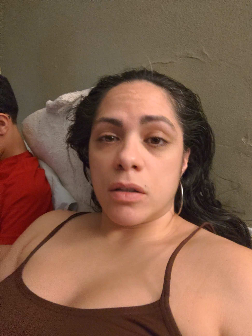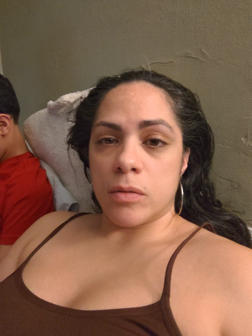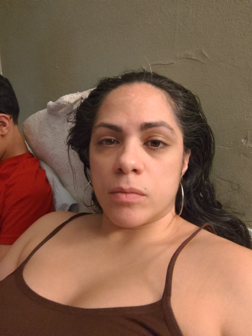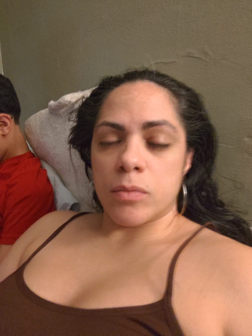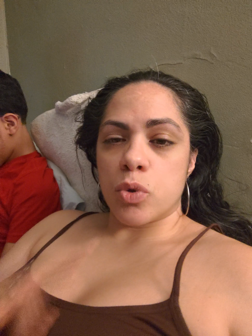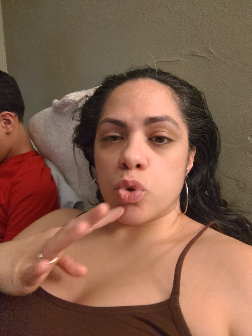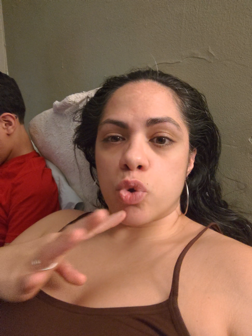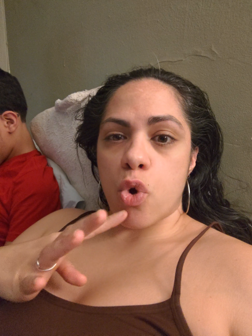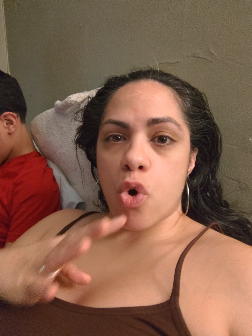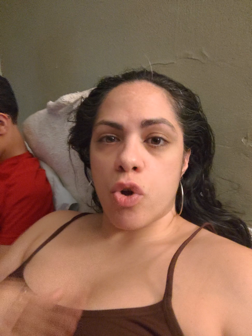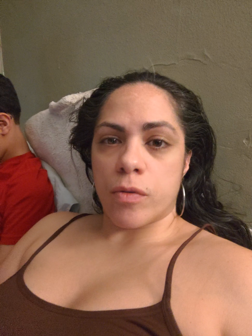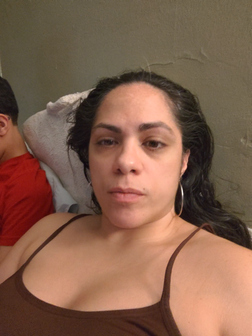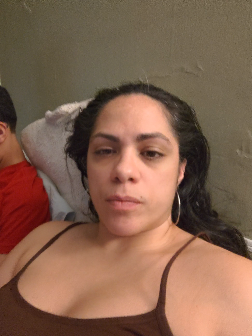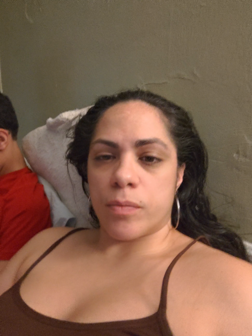talk